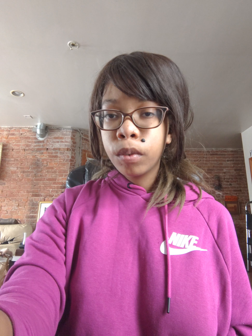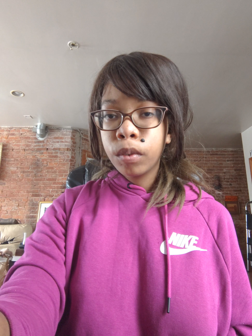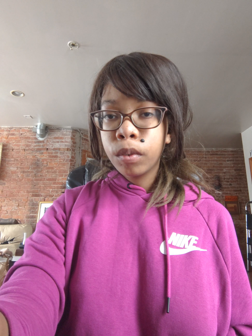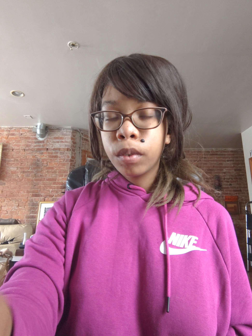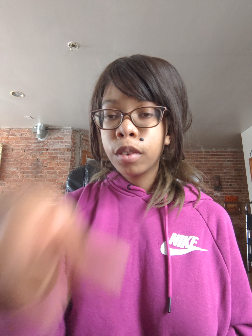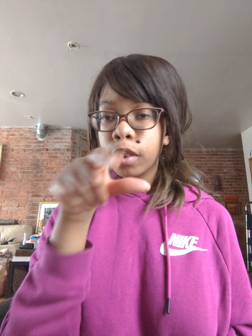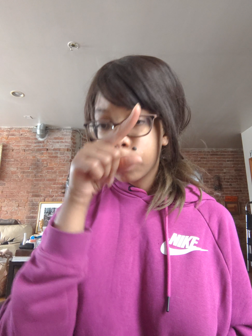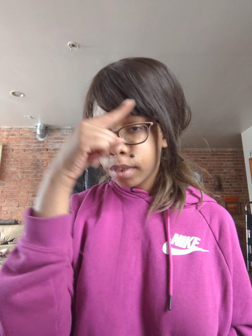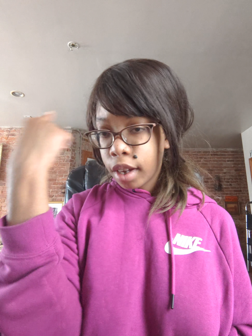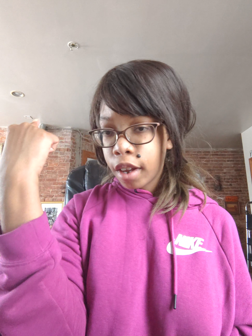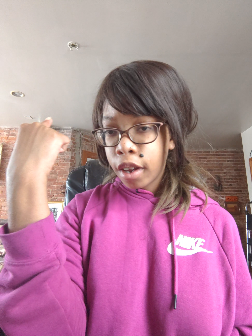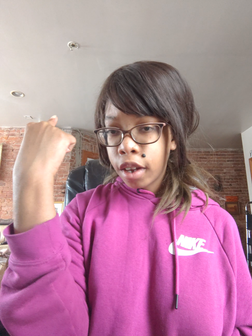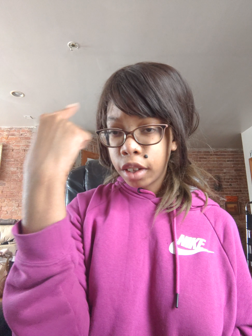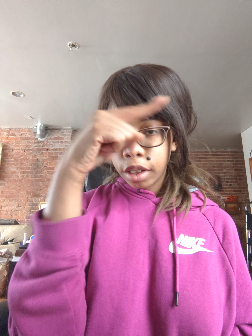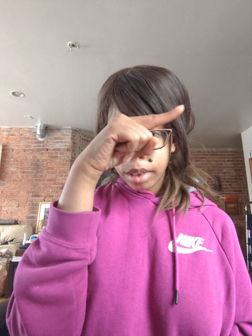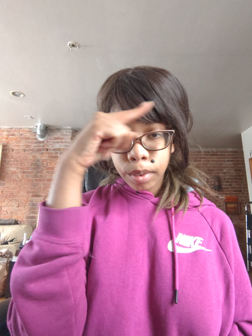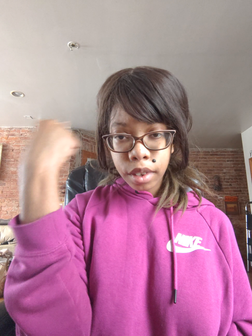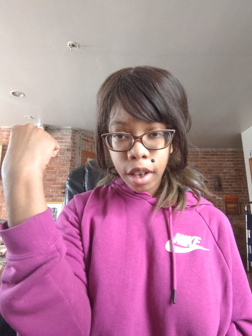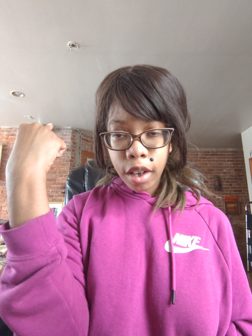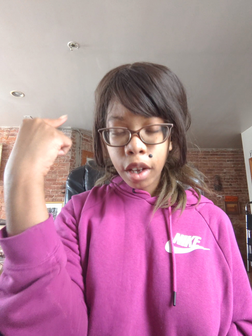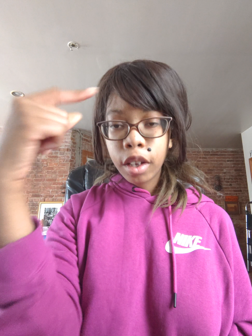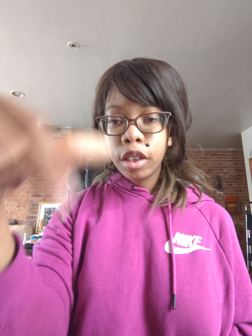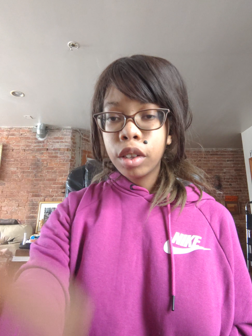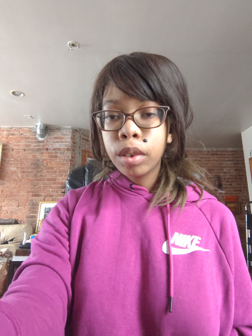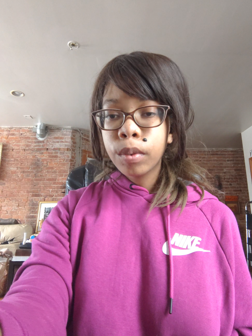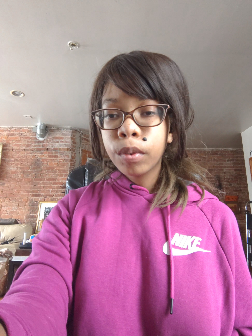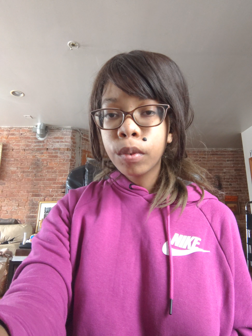black